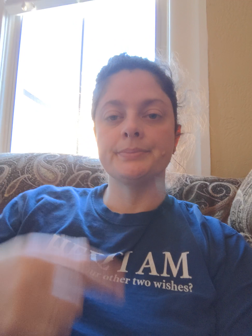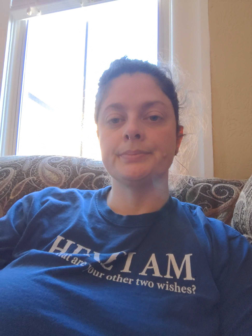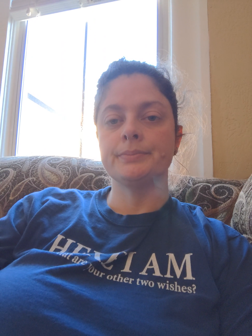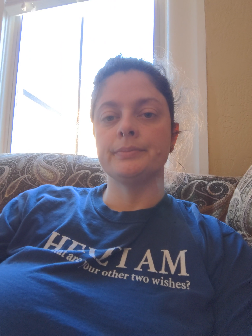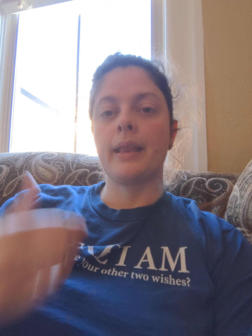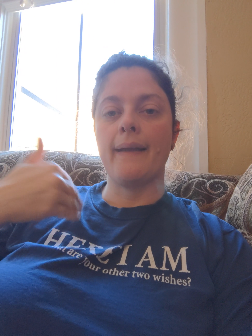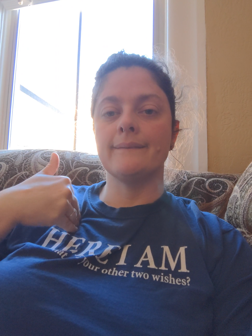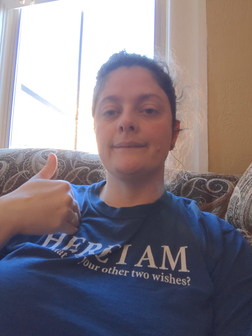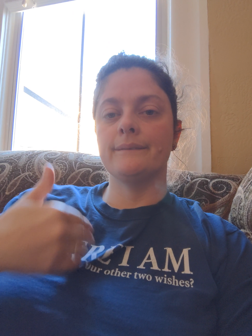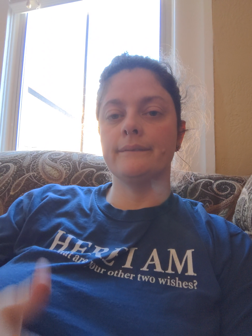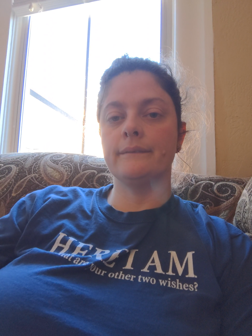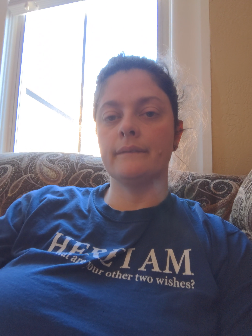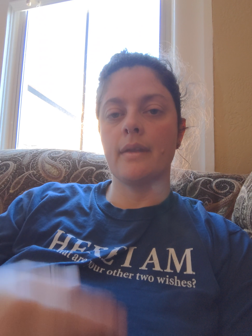have